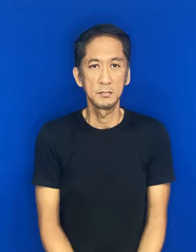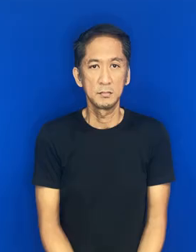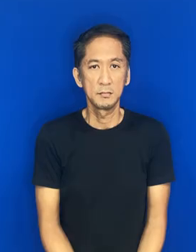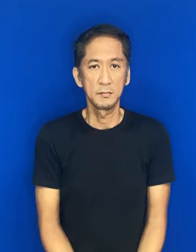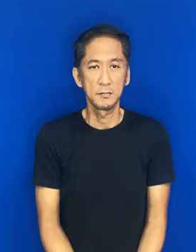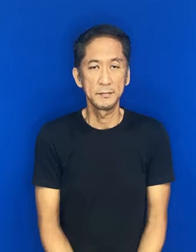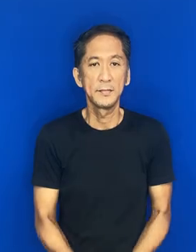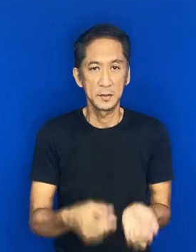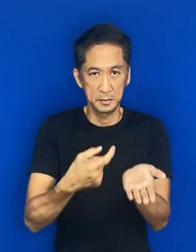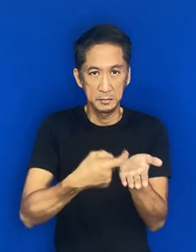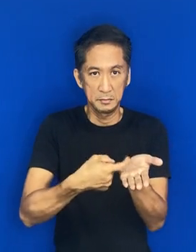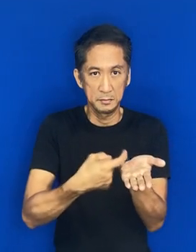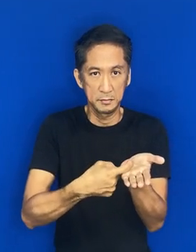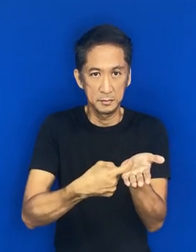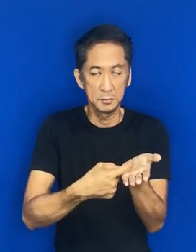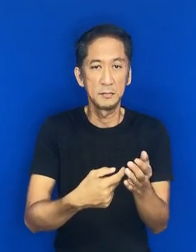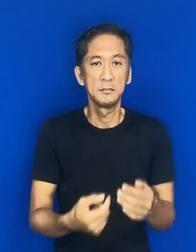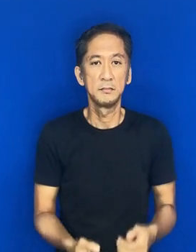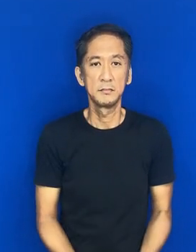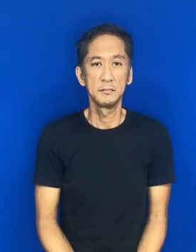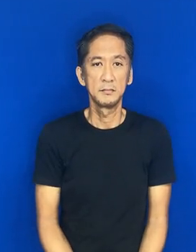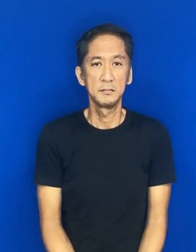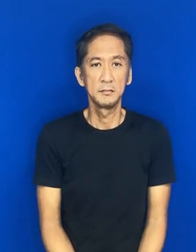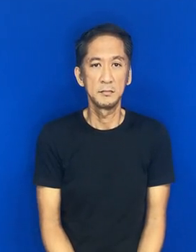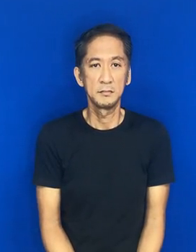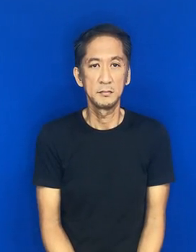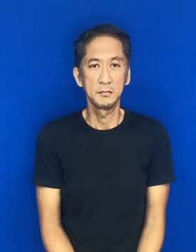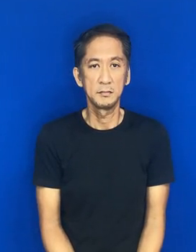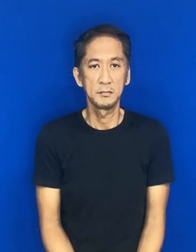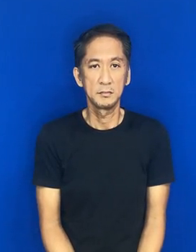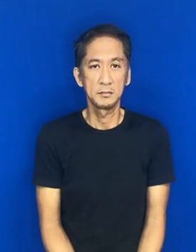shrimp